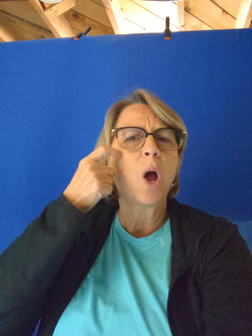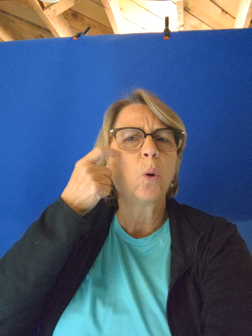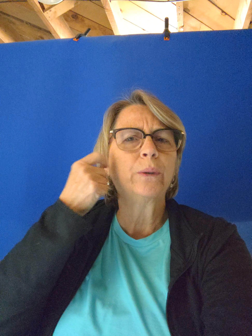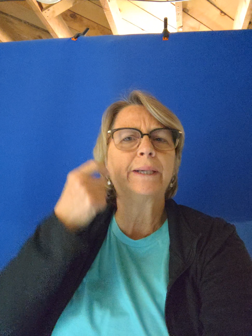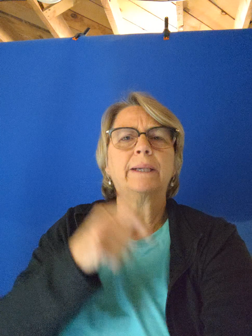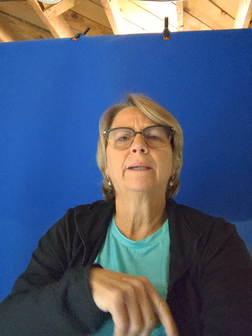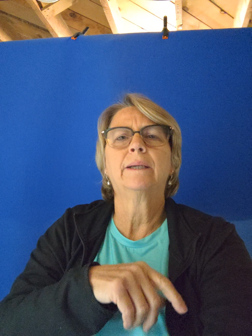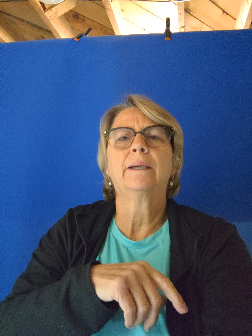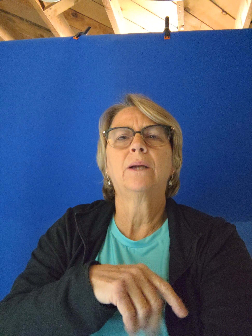owie